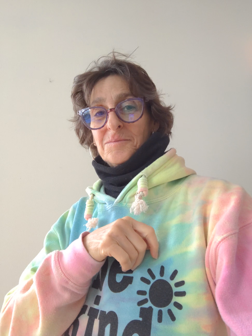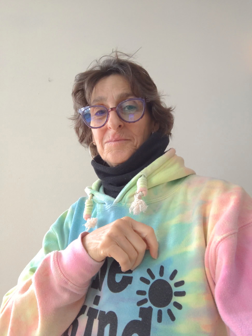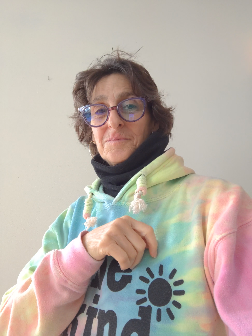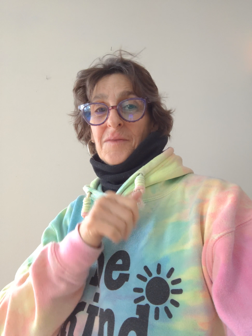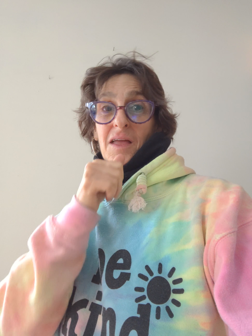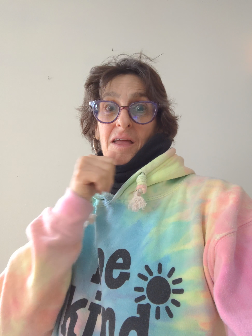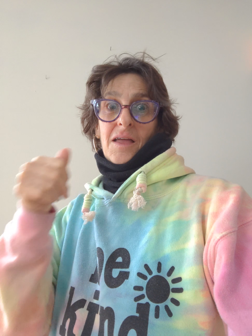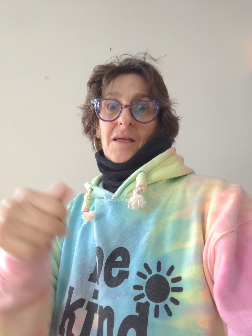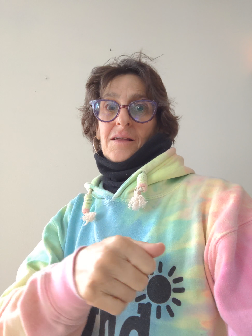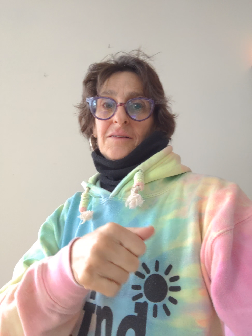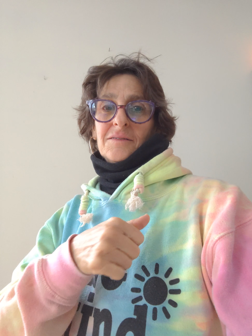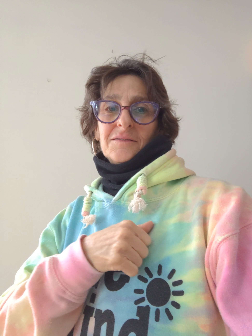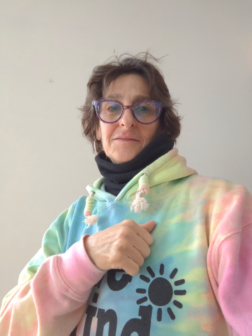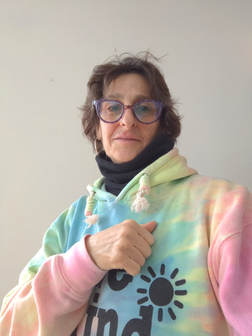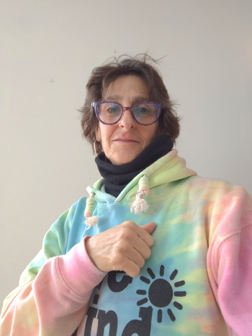hide